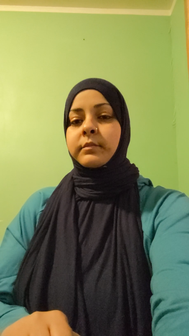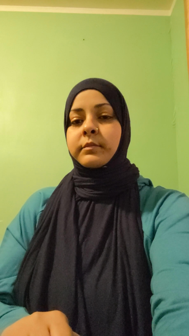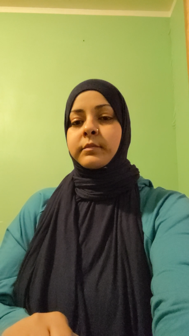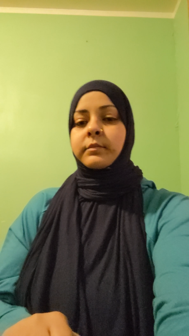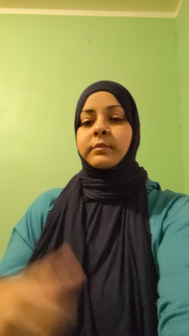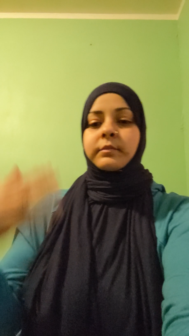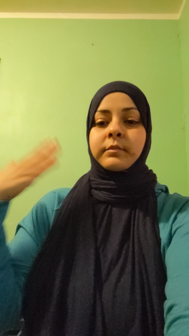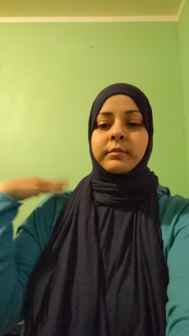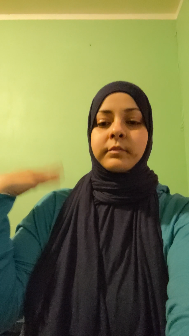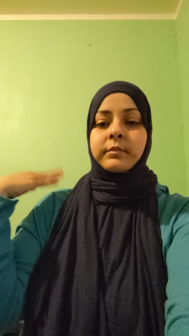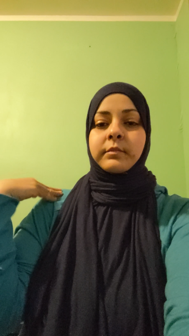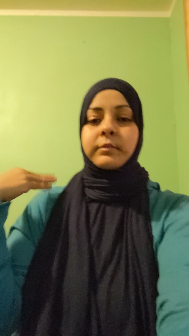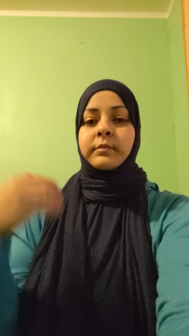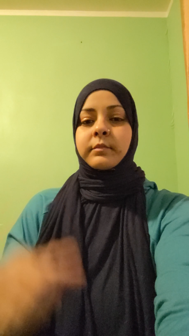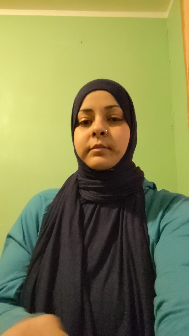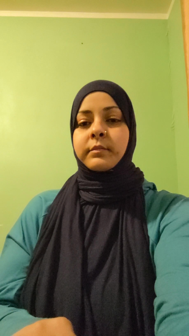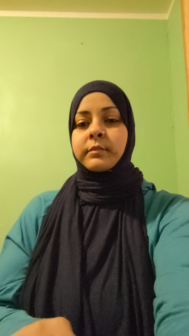shoulder